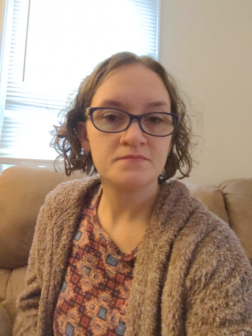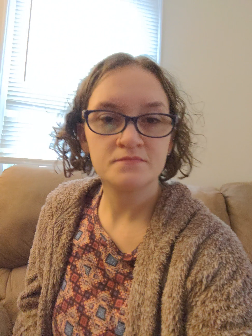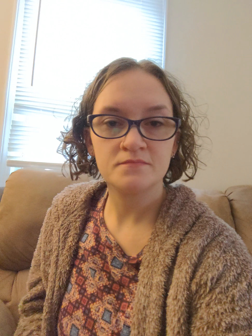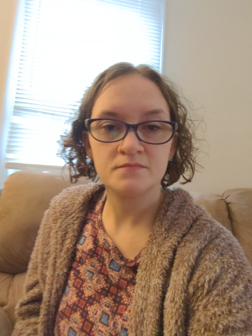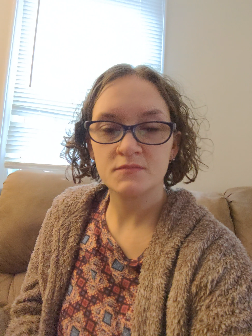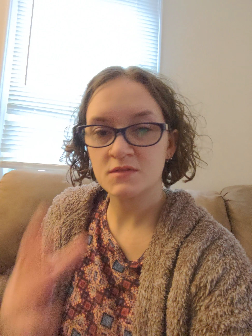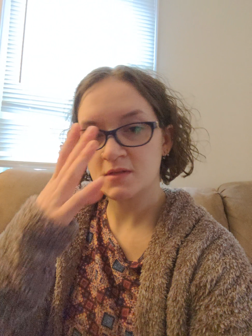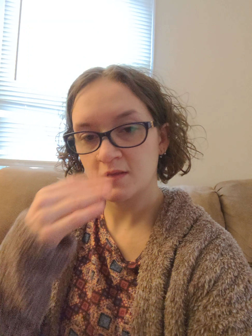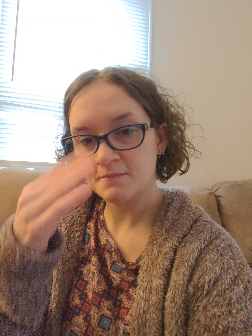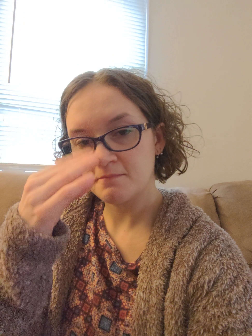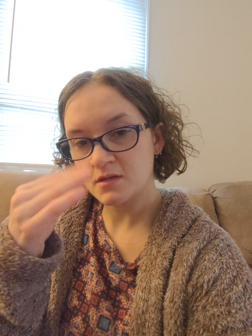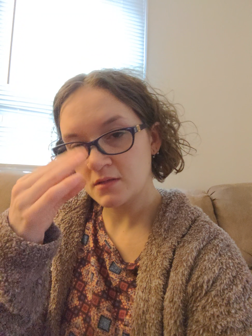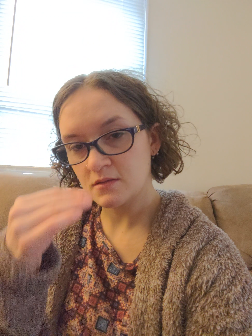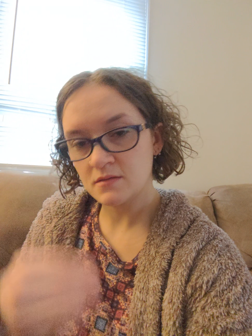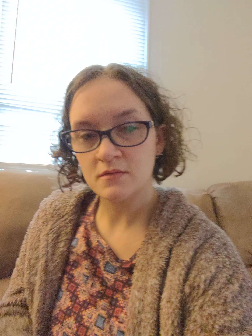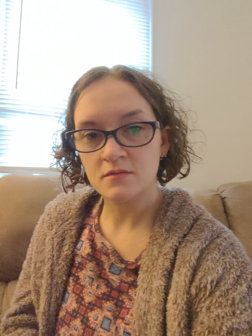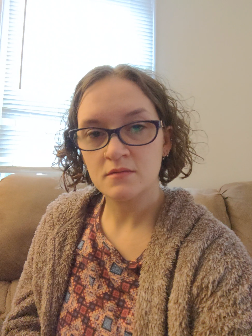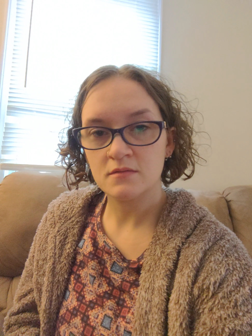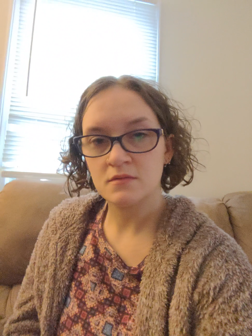sleepy